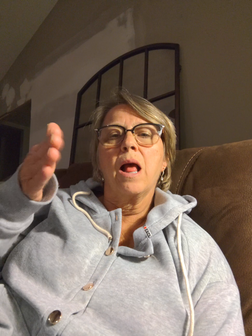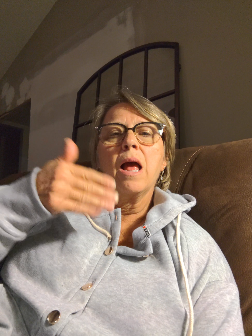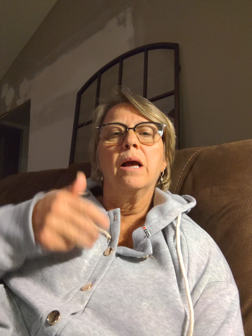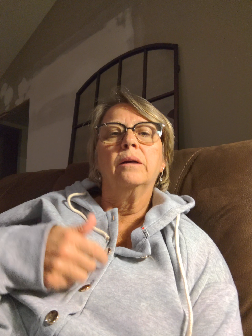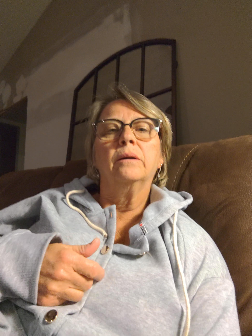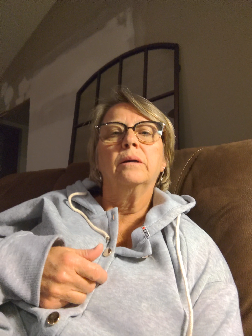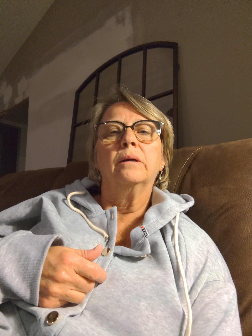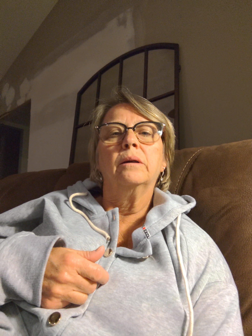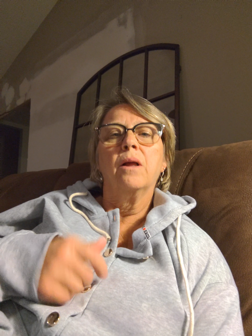flag